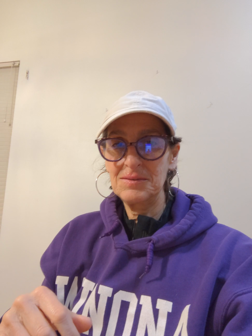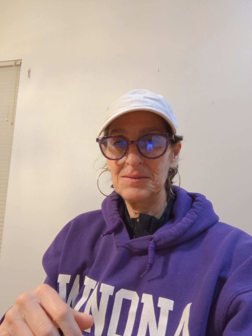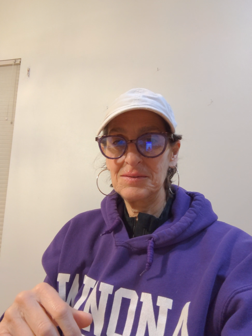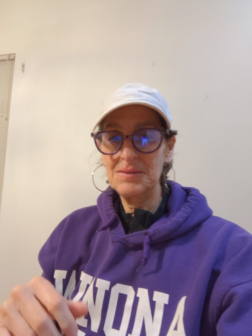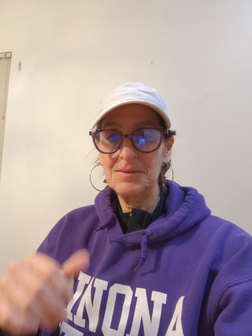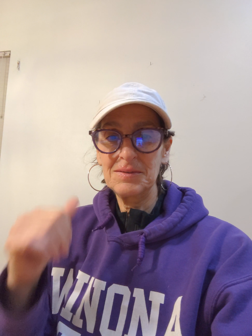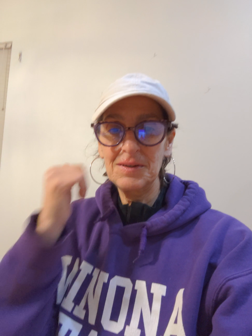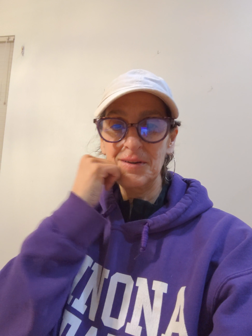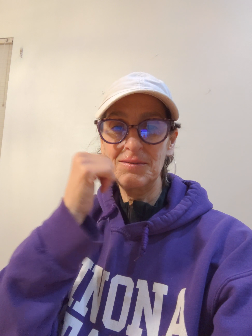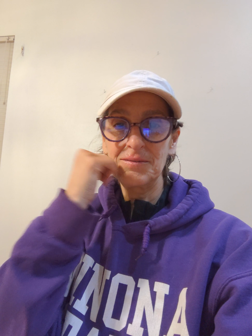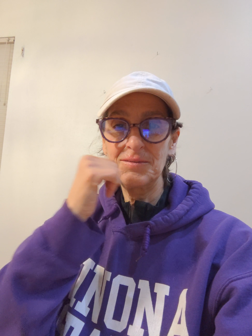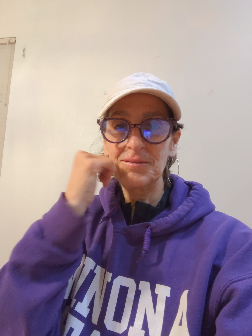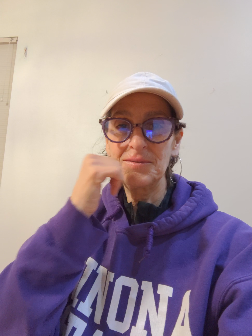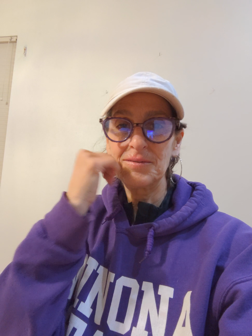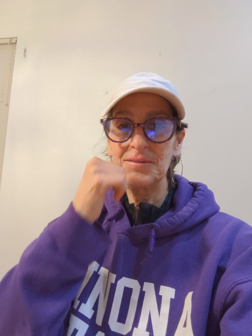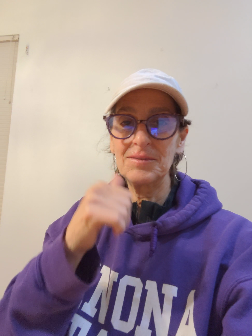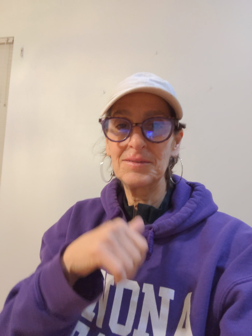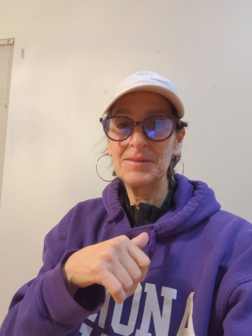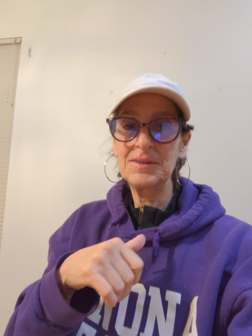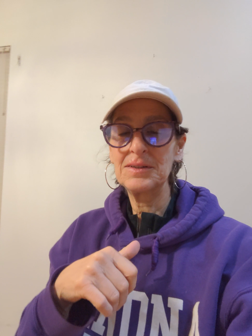every